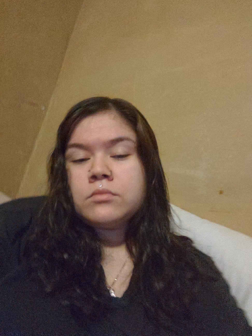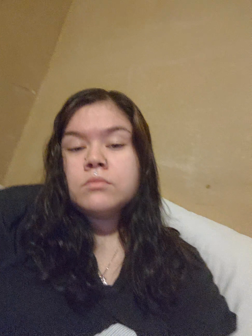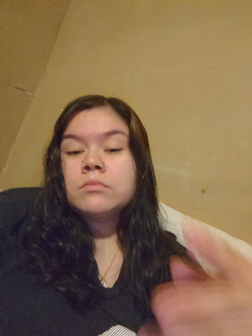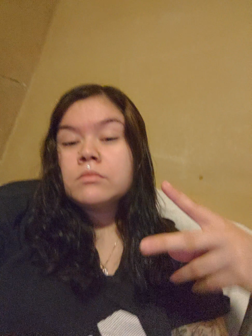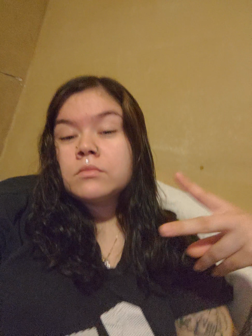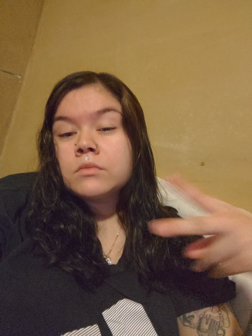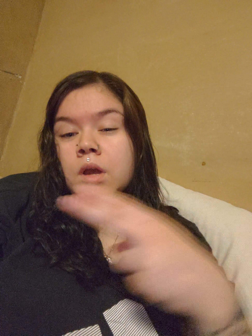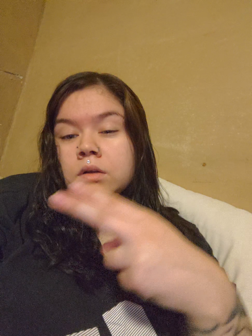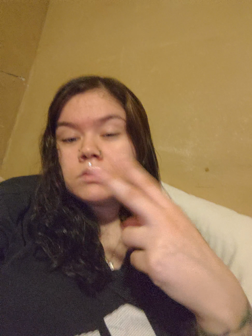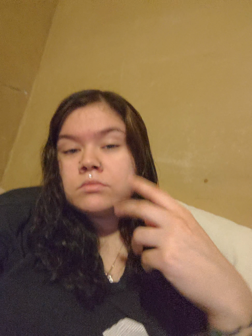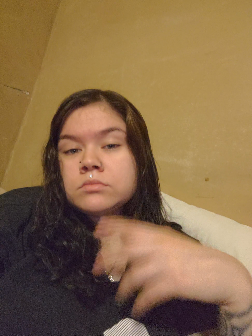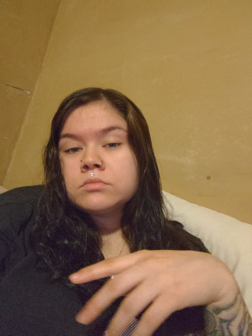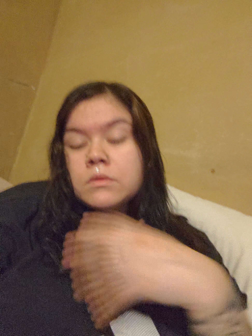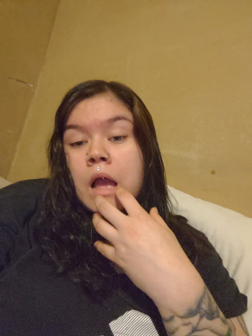cut